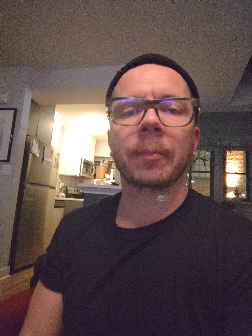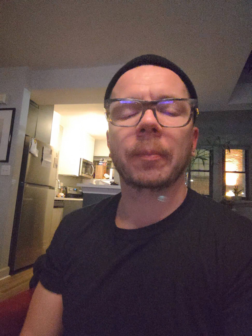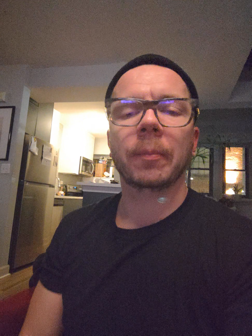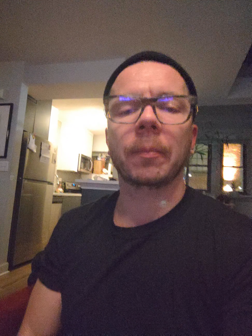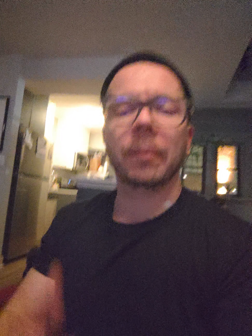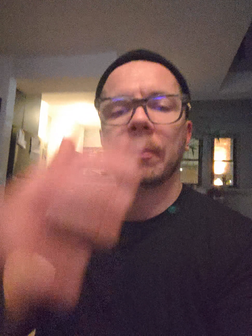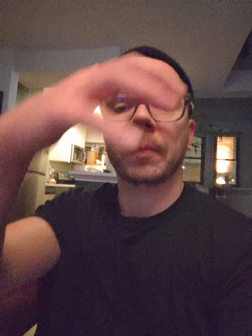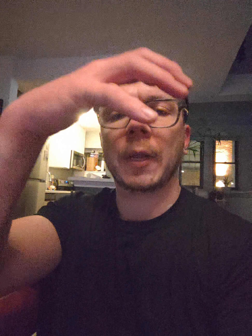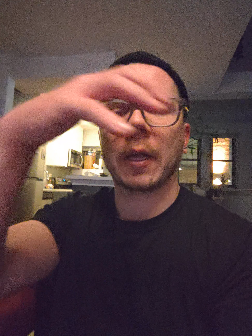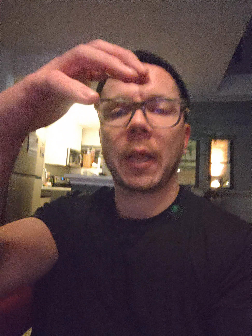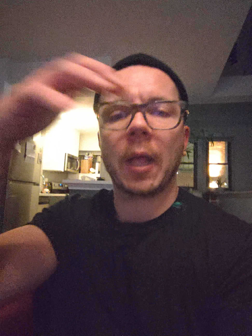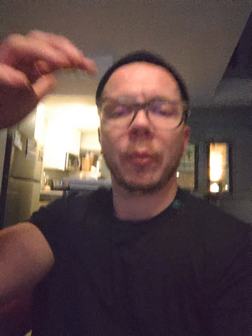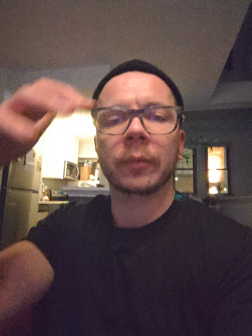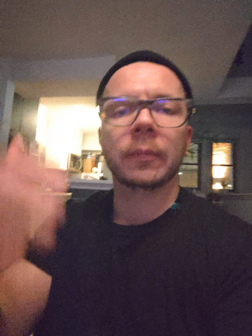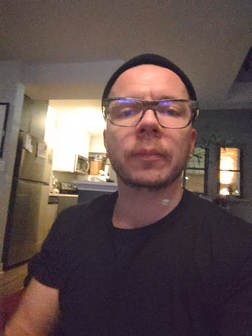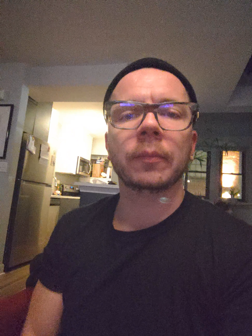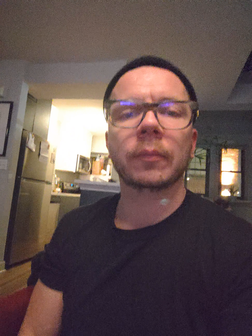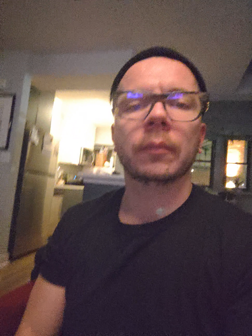cloud